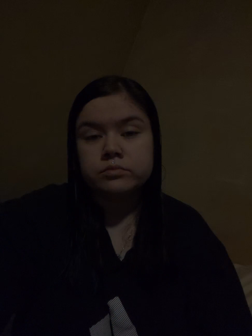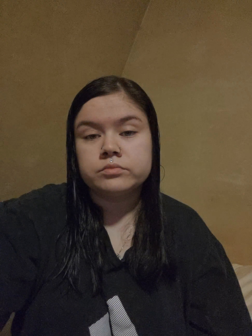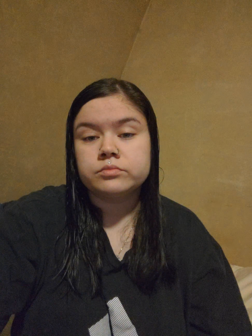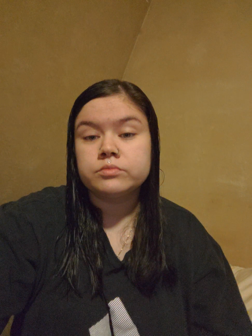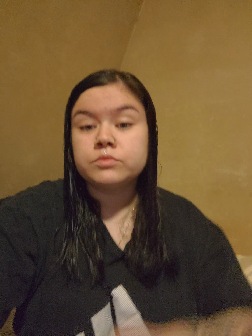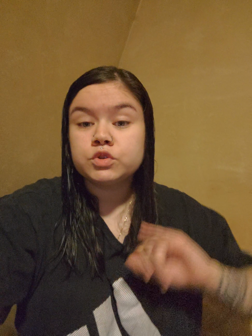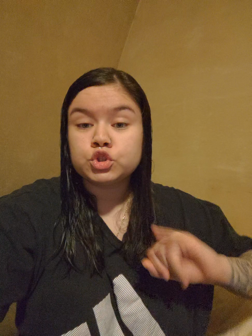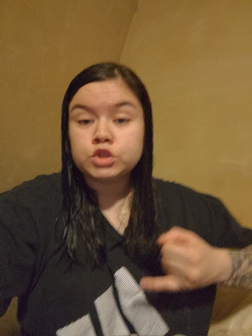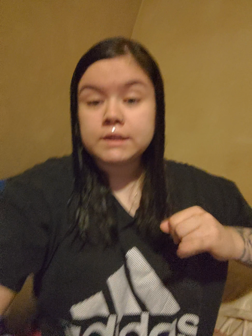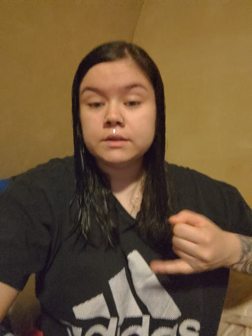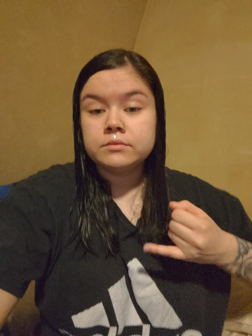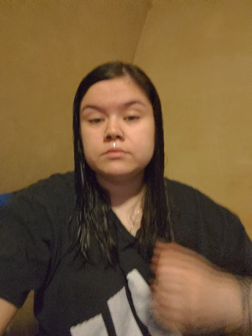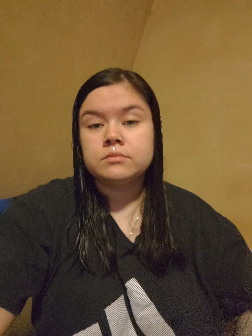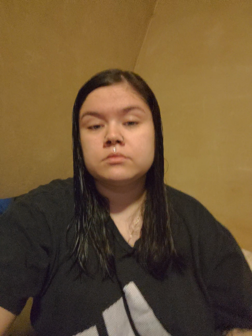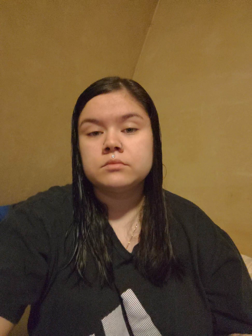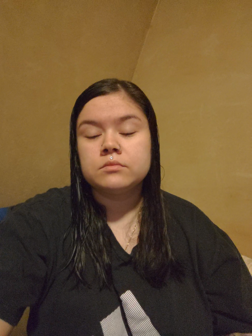jeans